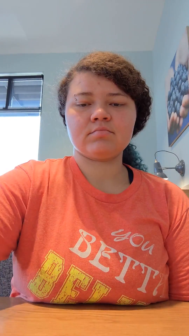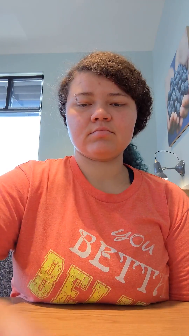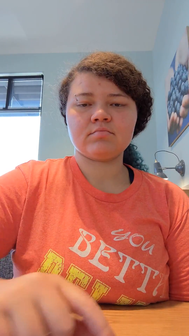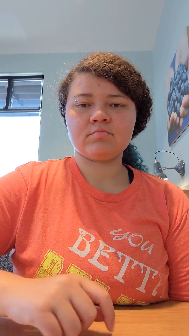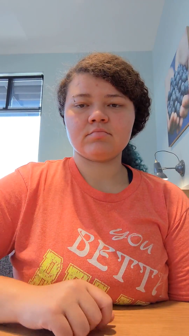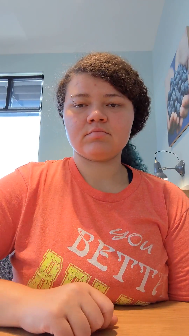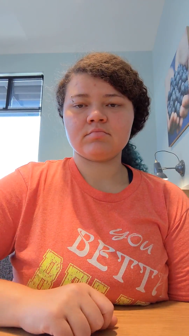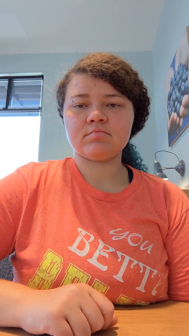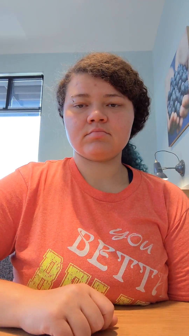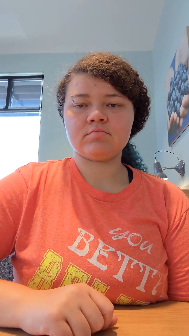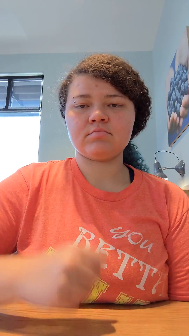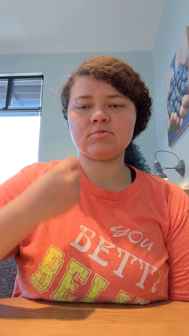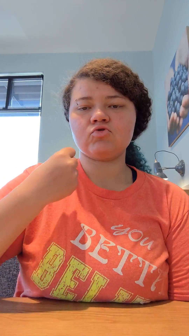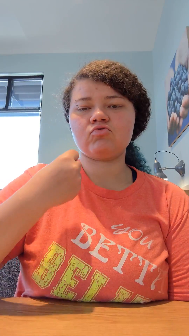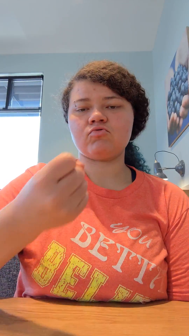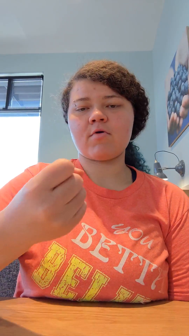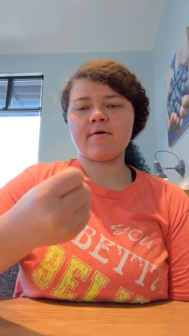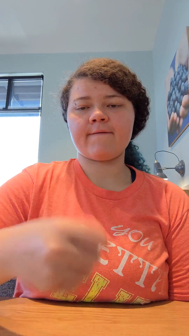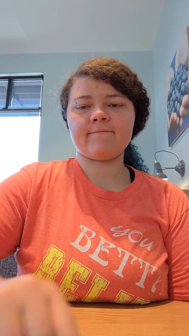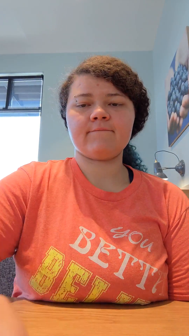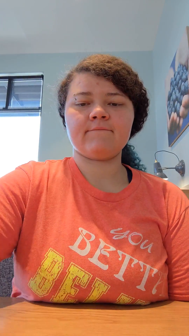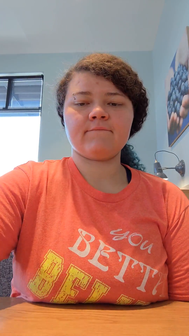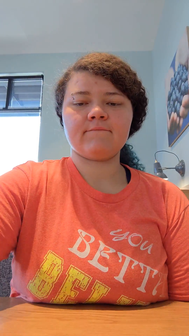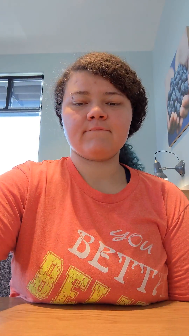drive